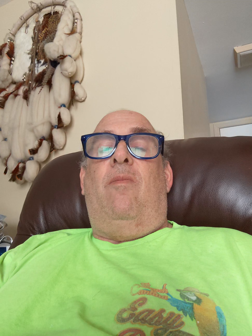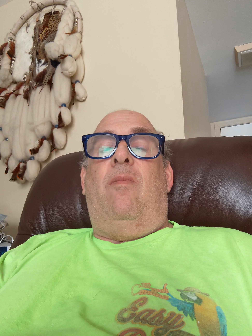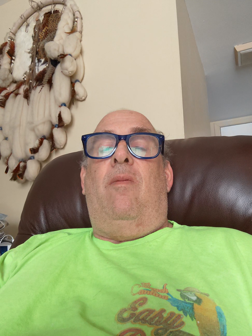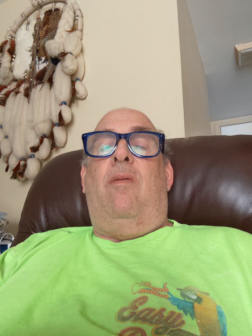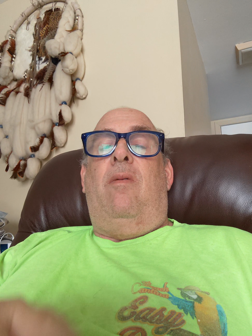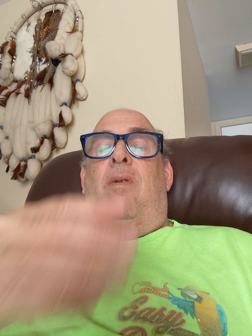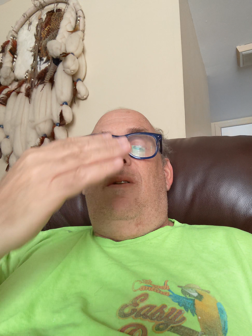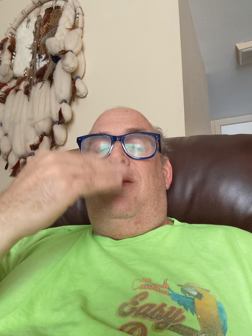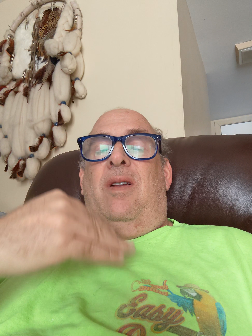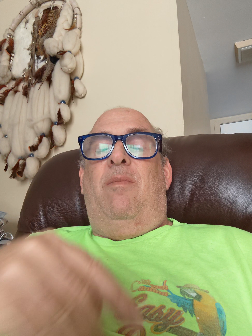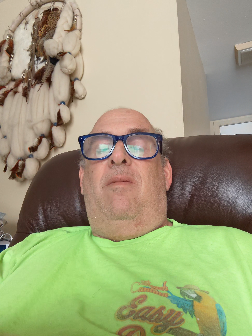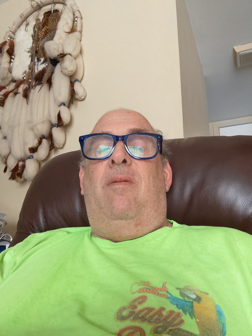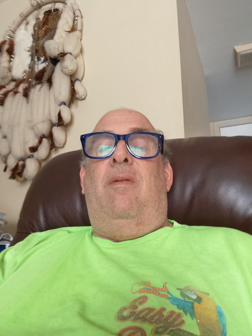sleep